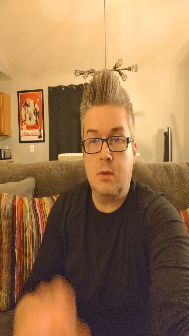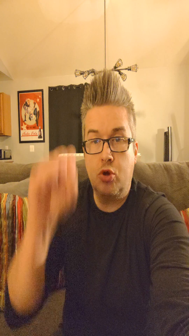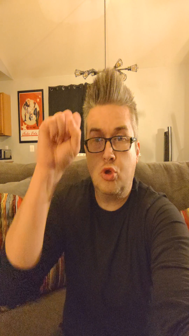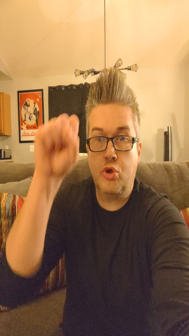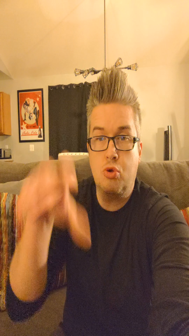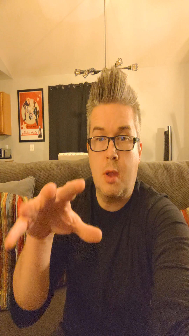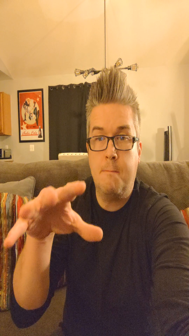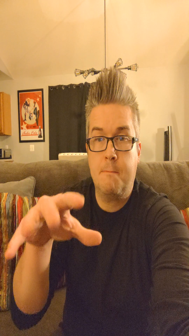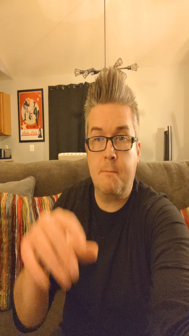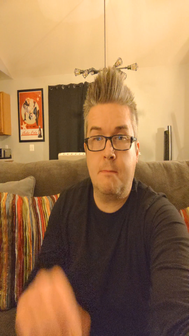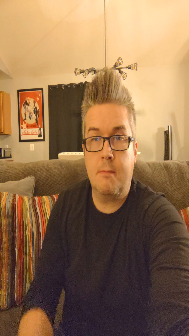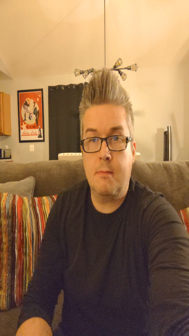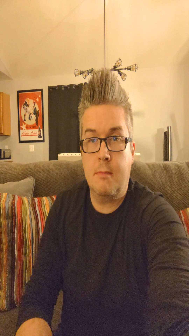drop